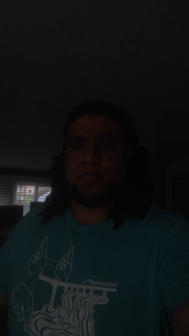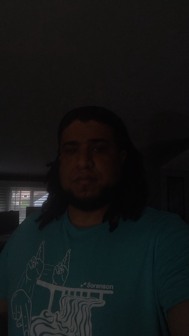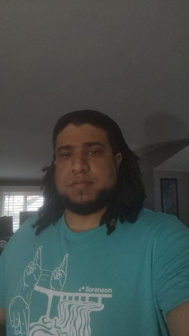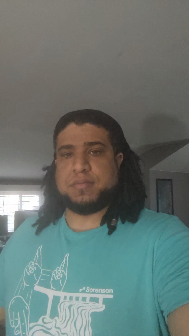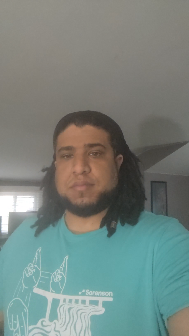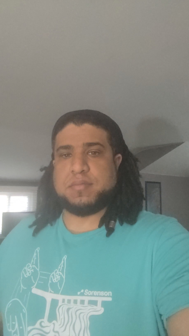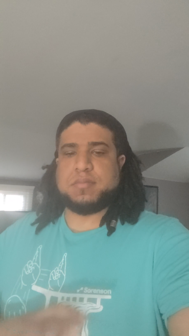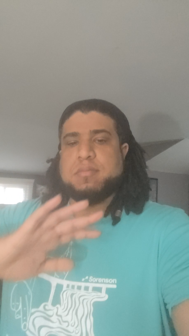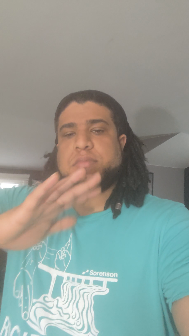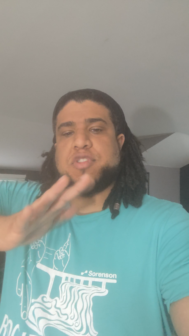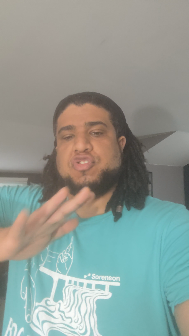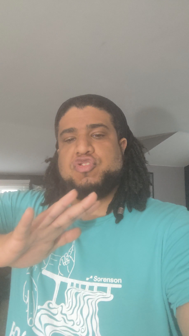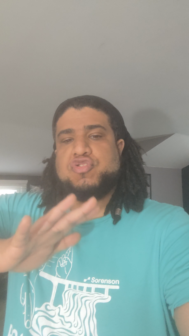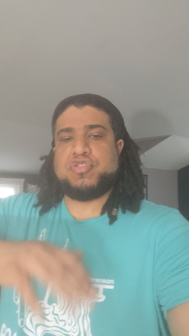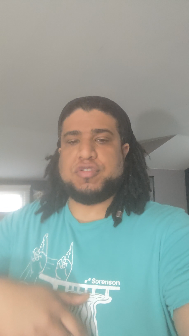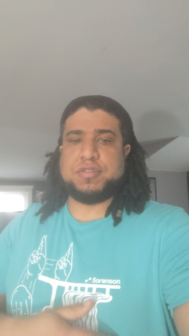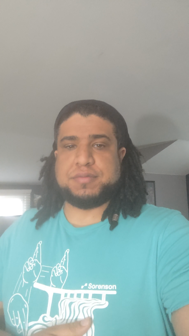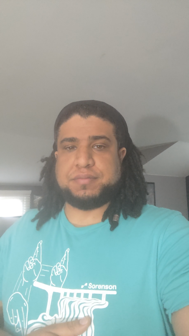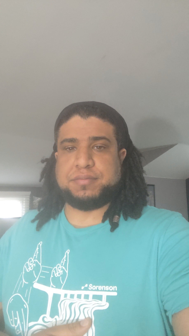cheese